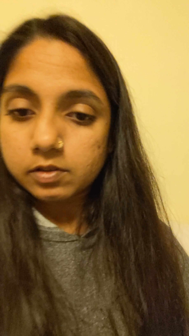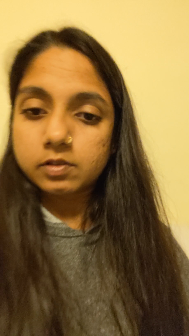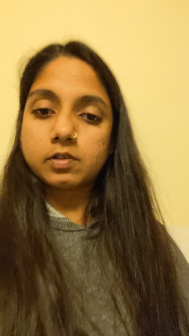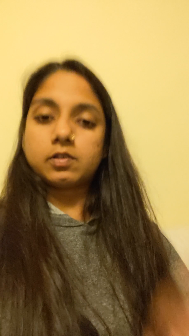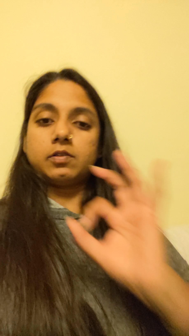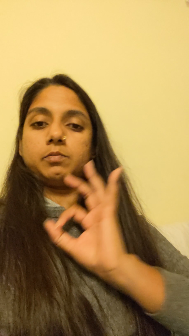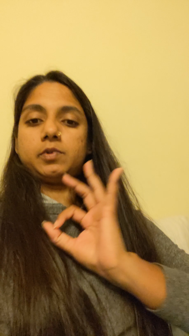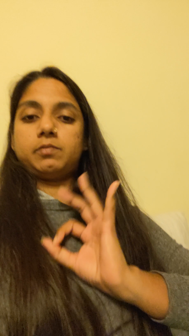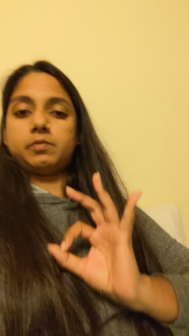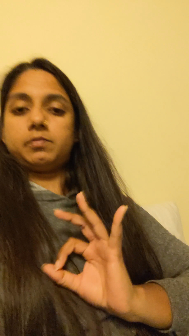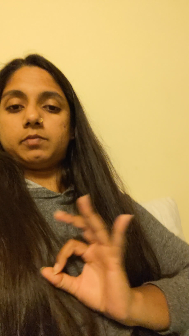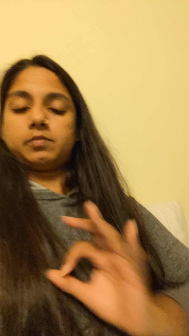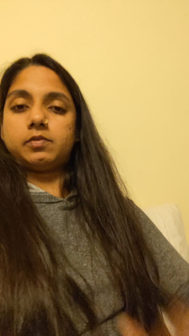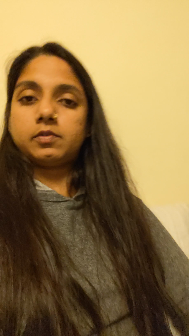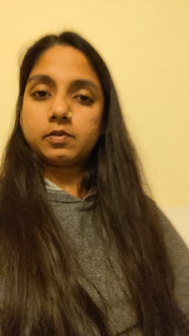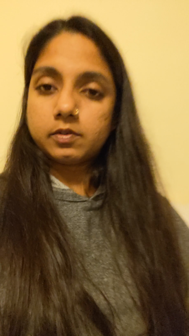button